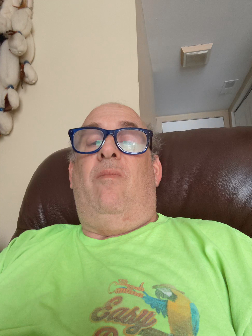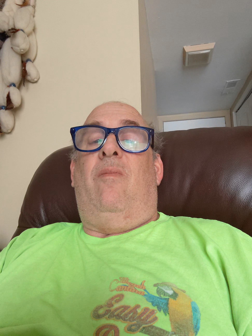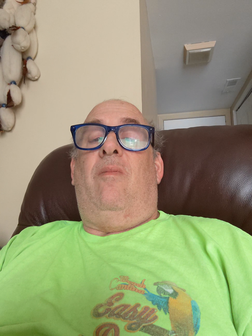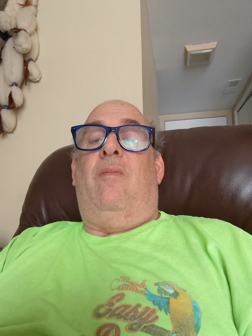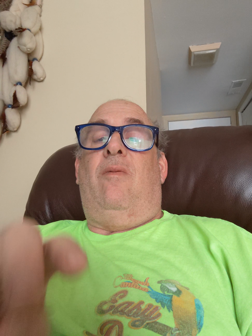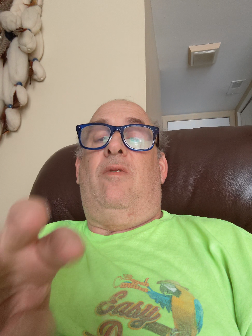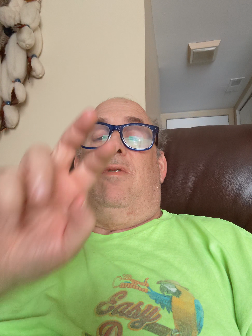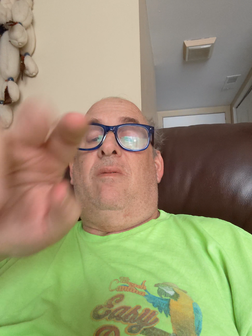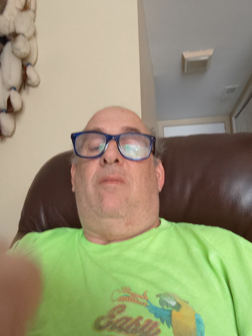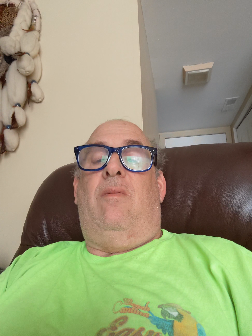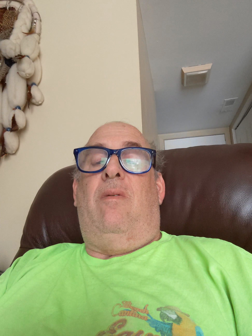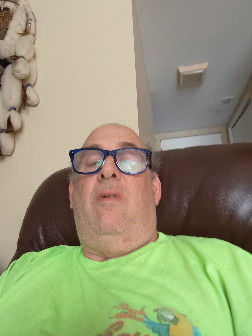jump